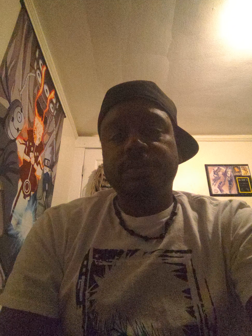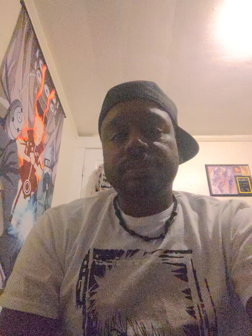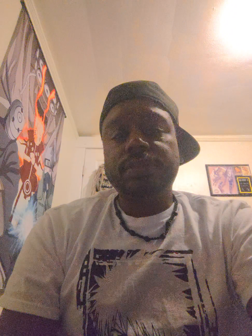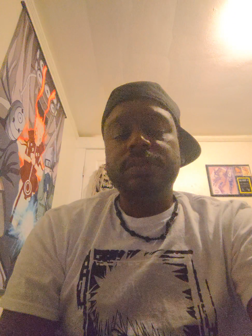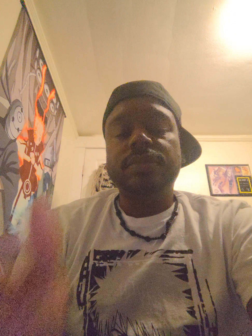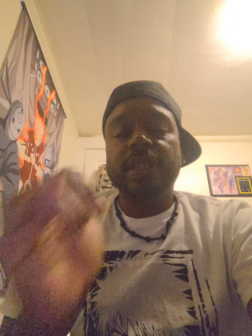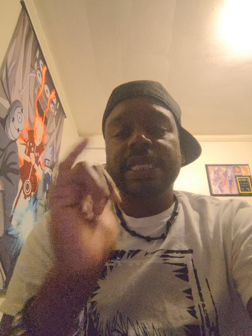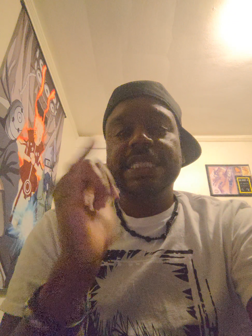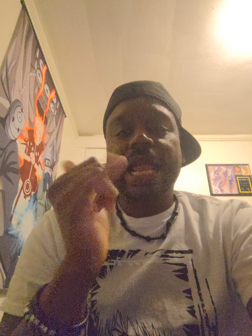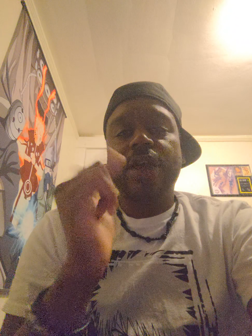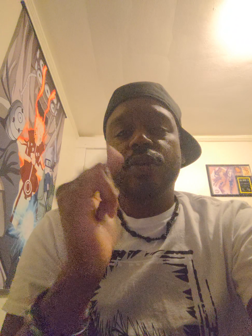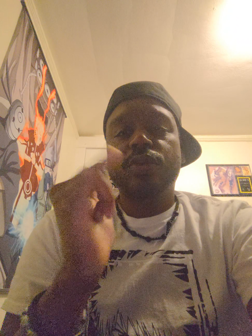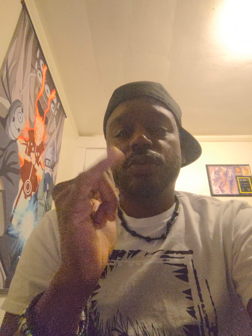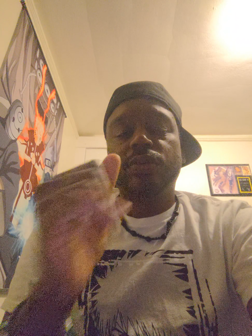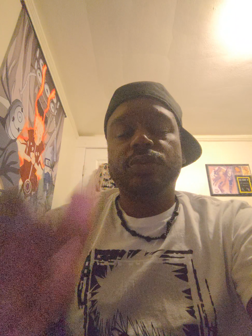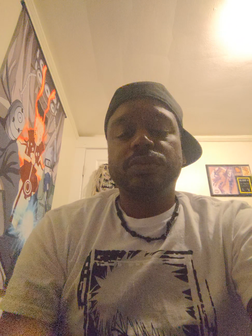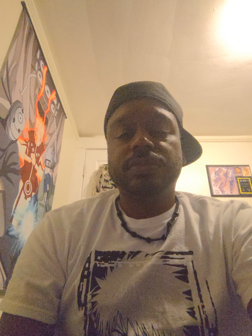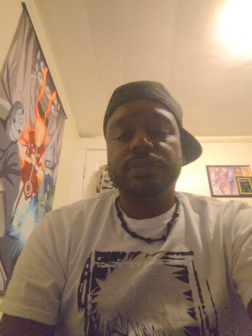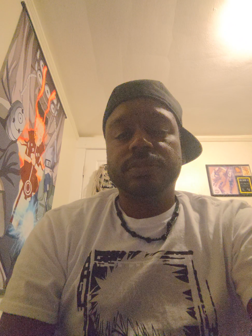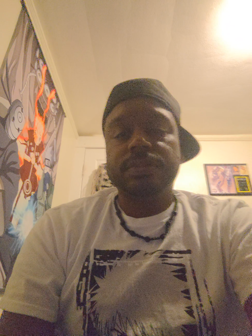yellow